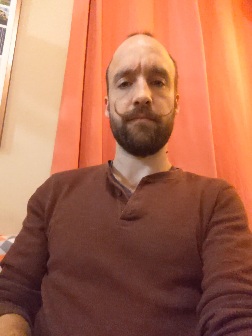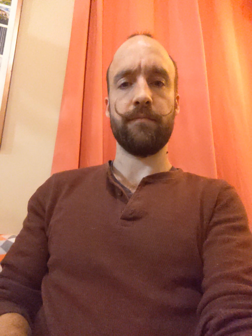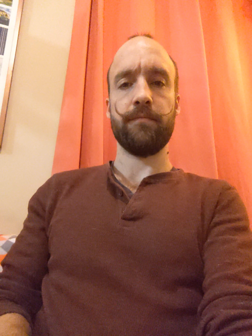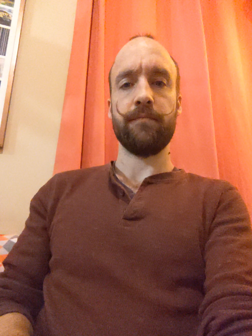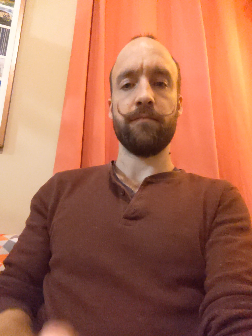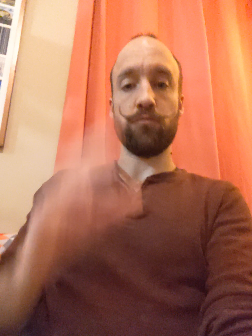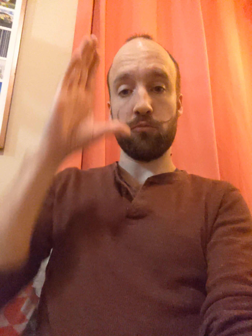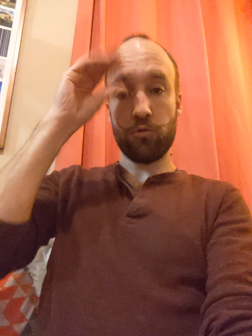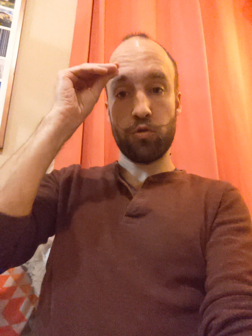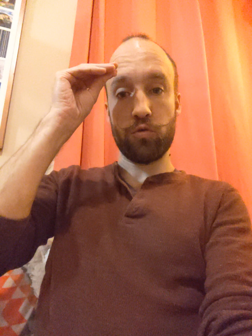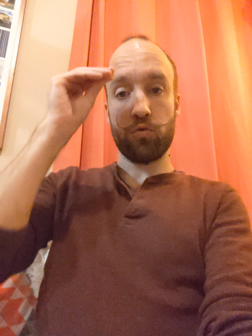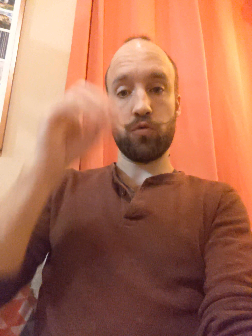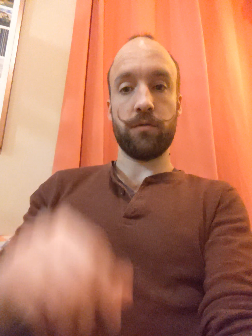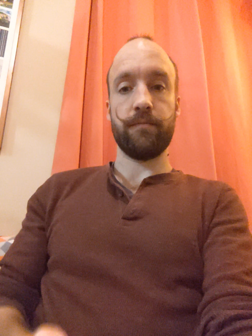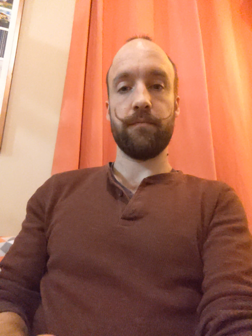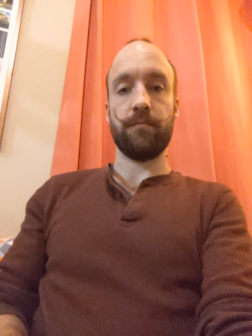boy